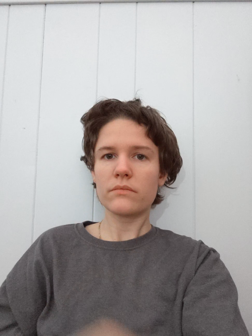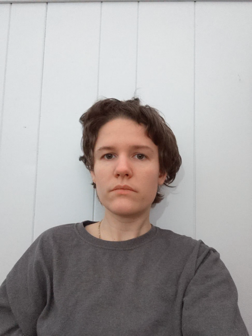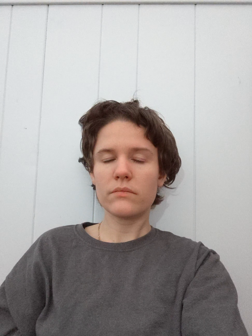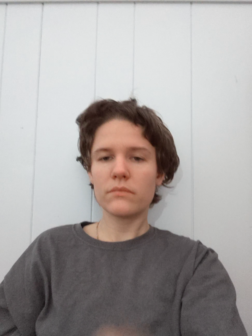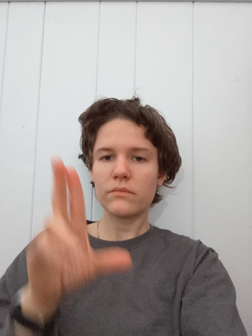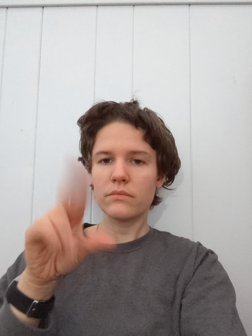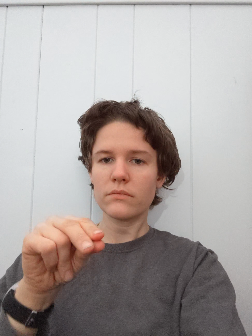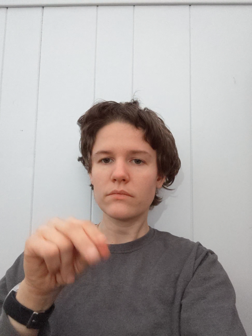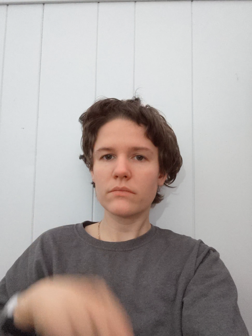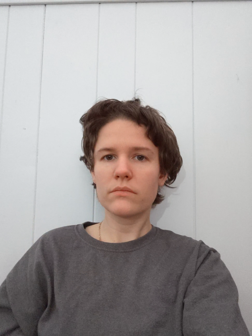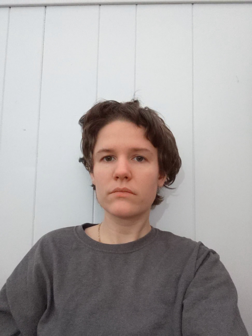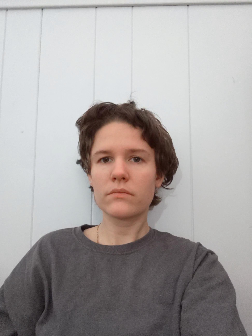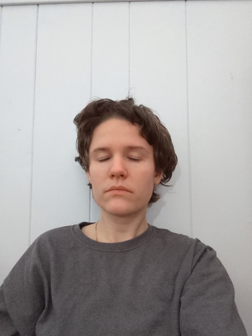no